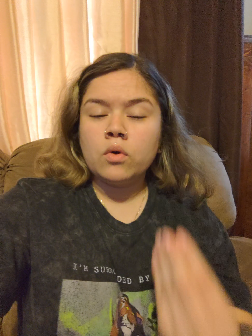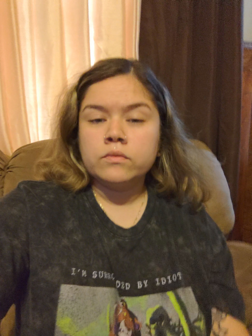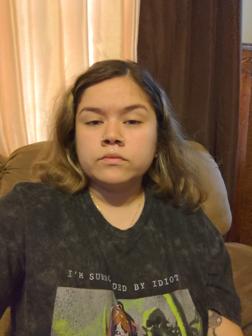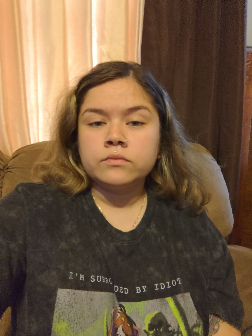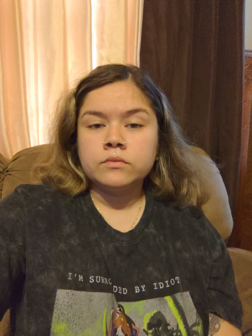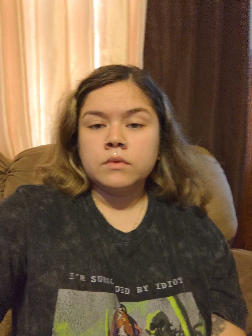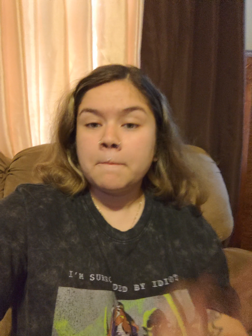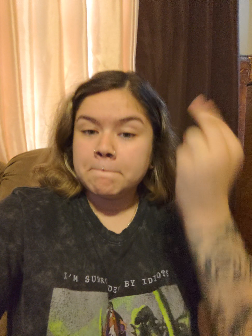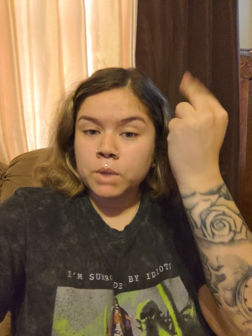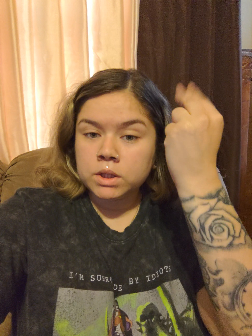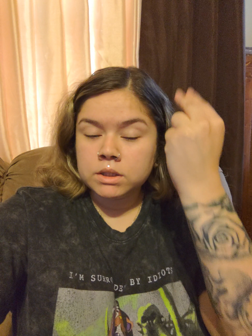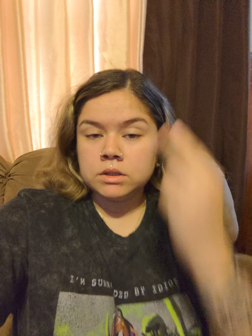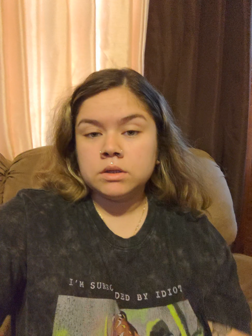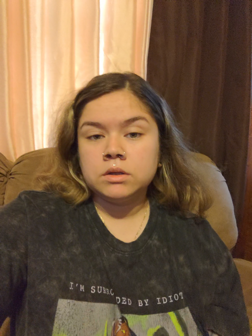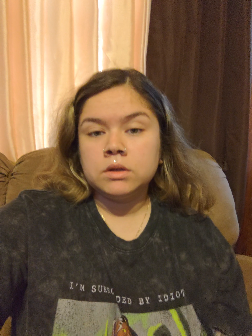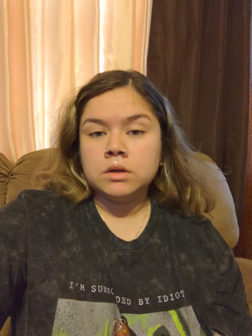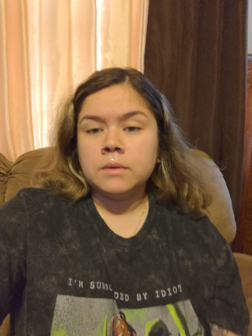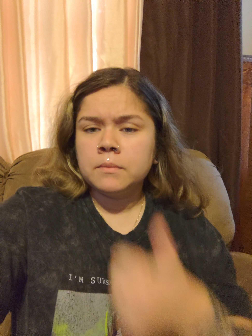bunny